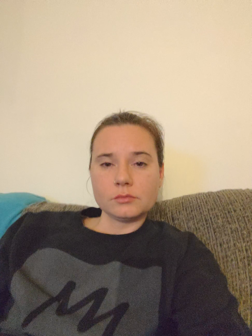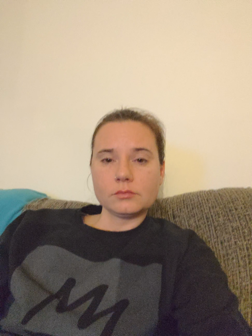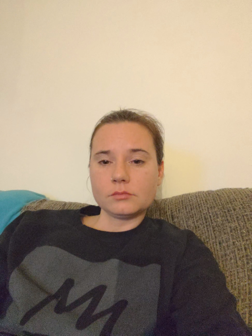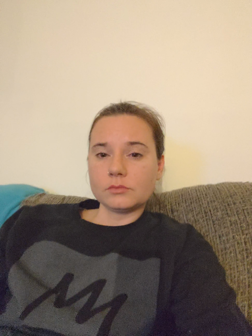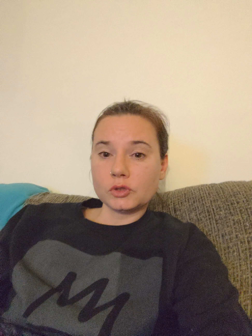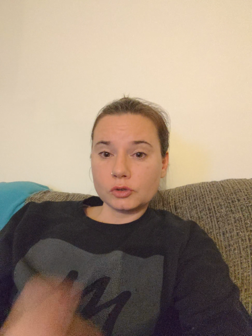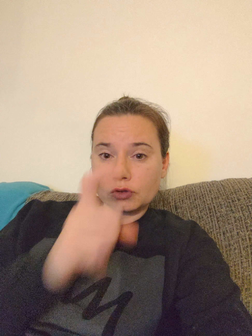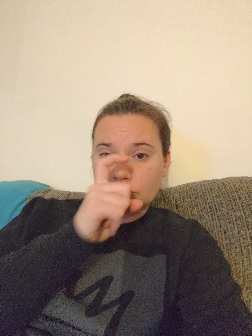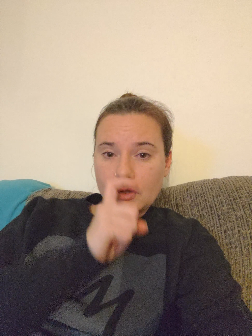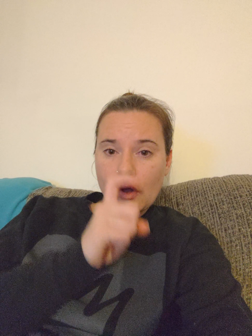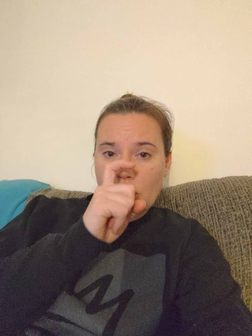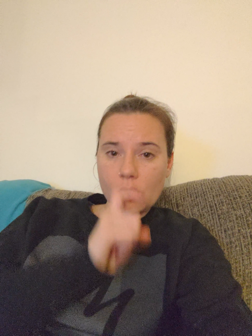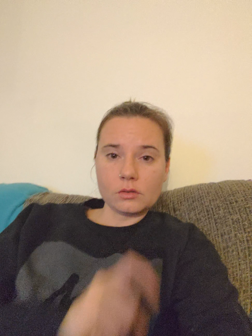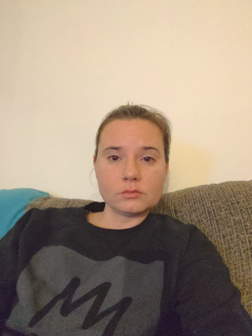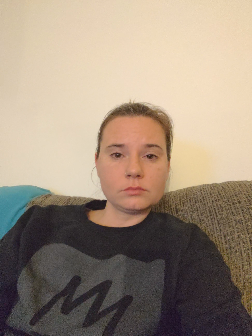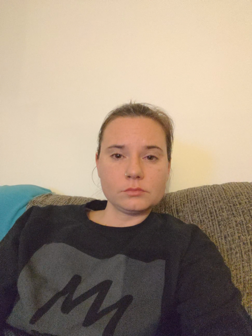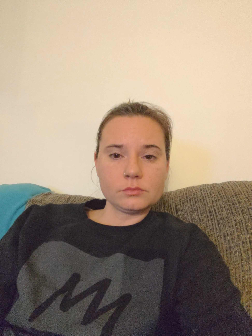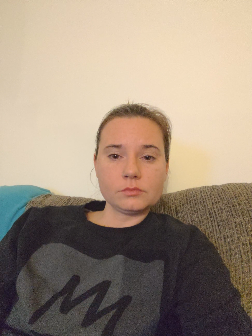doll